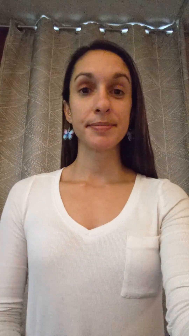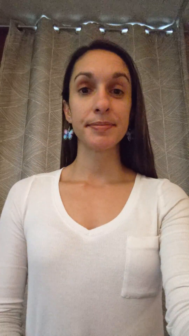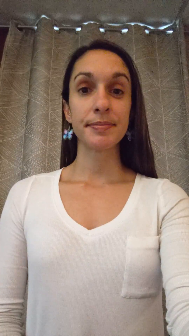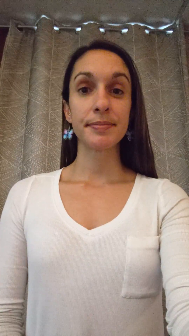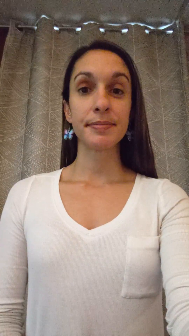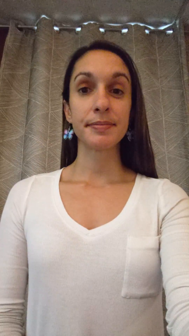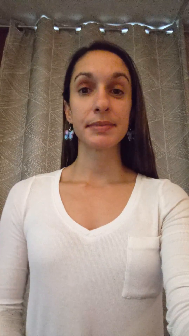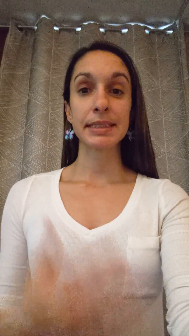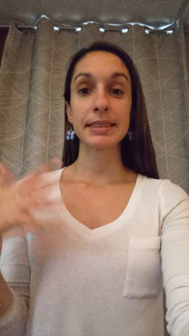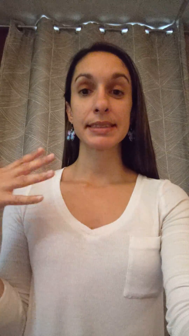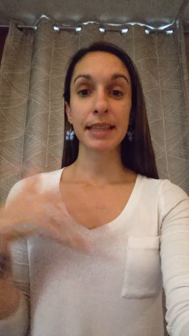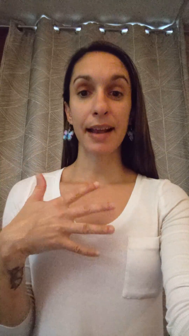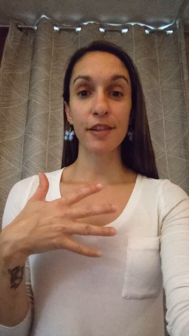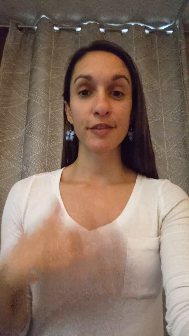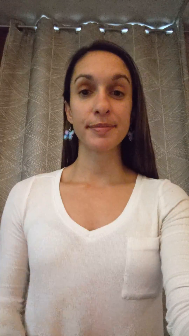scared